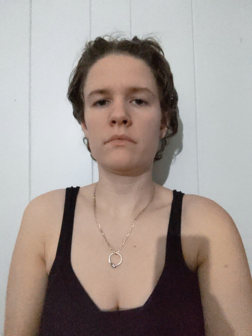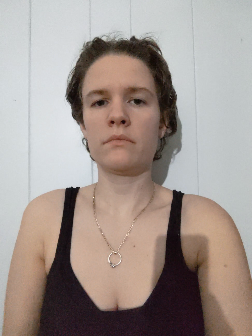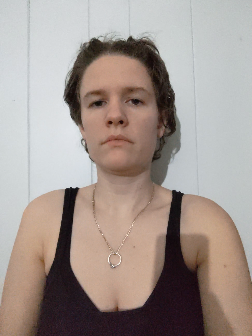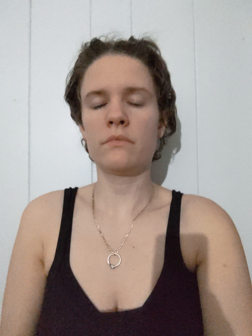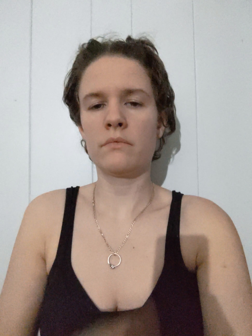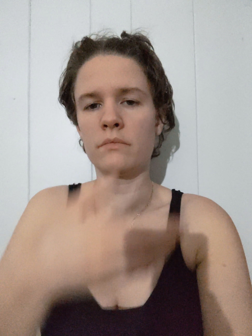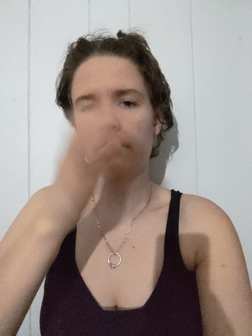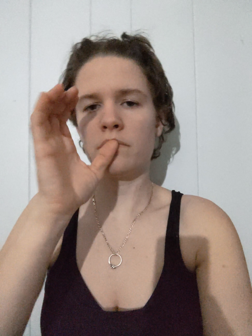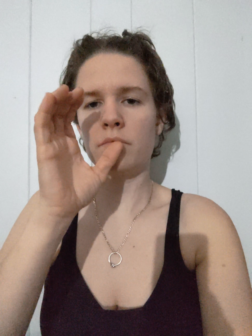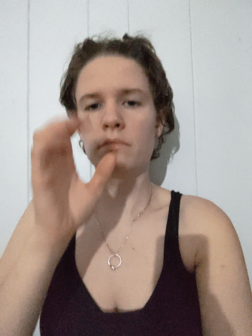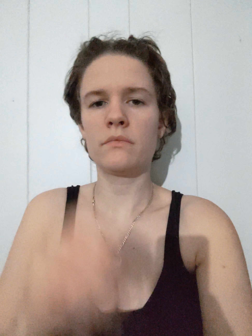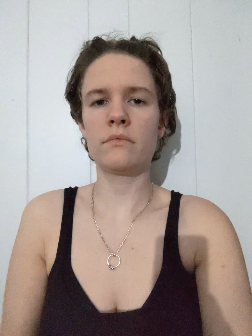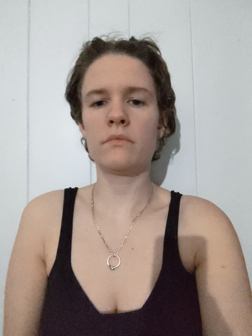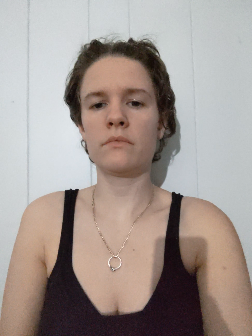drink